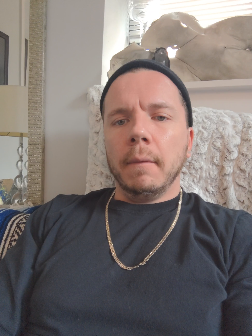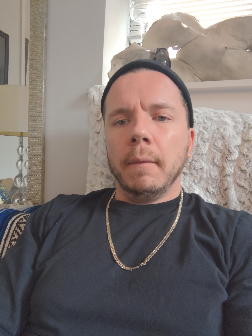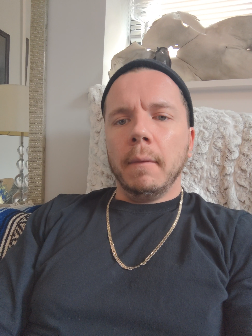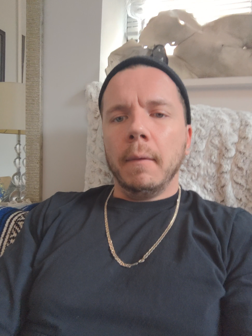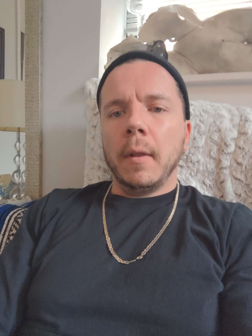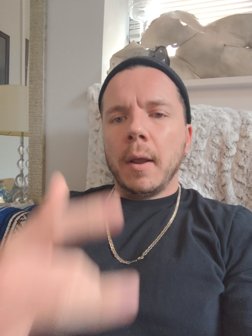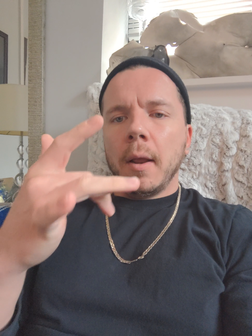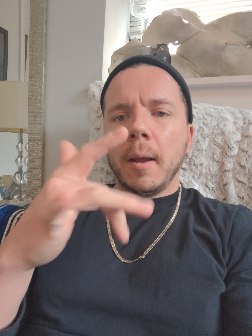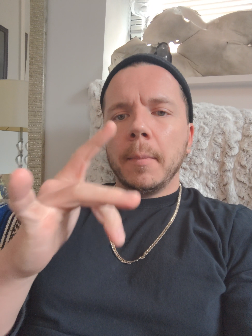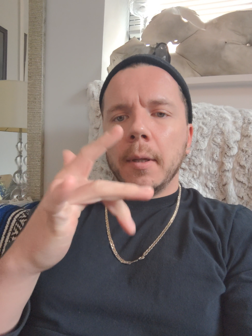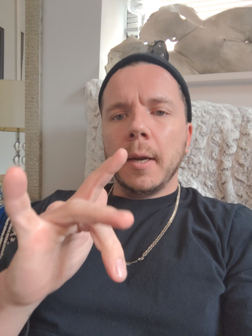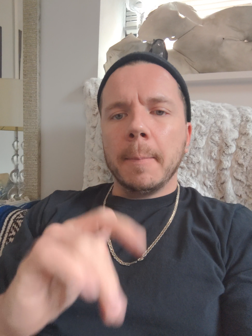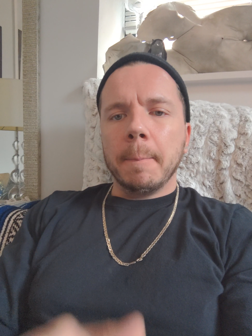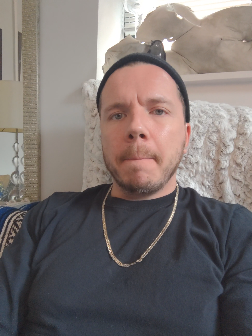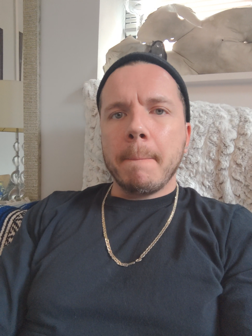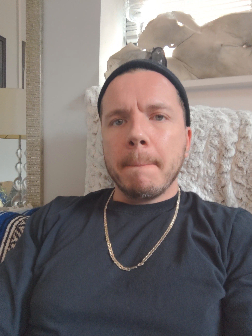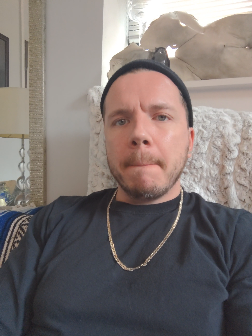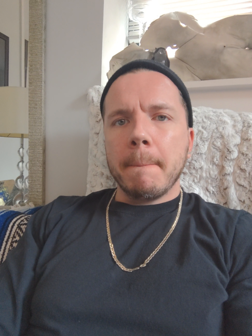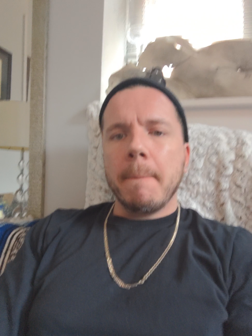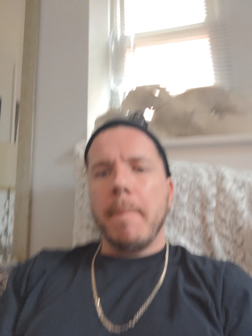empty